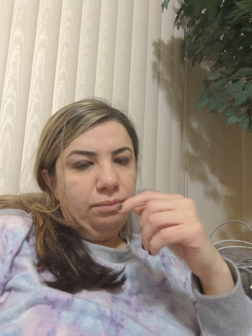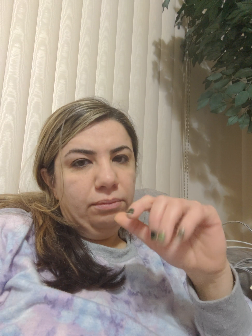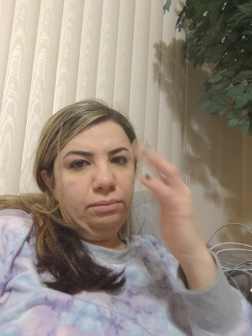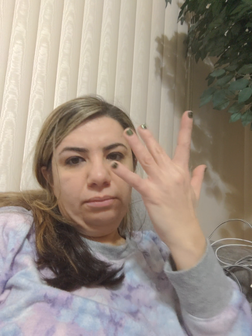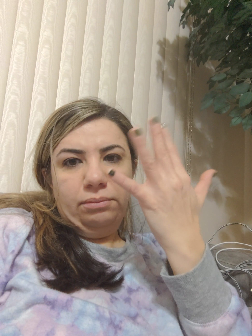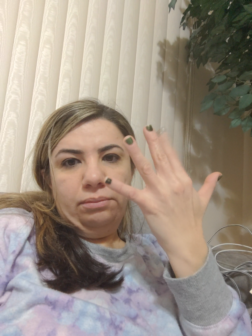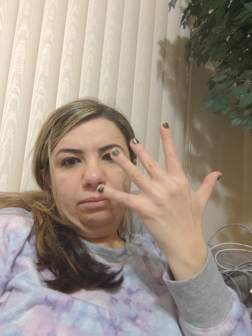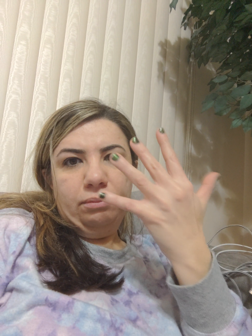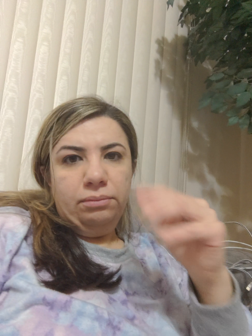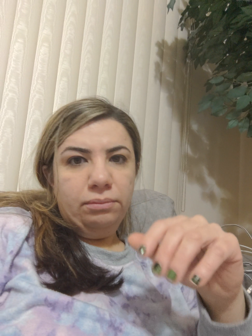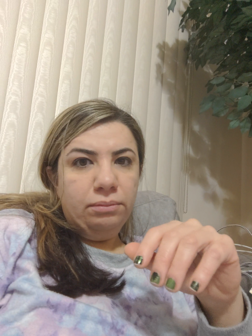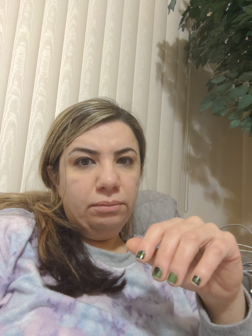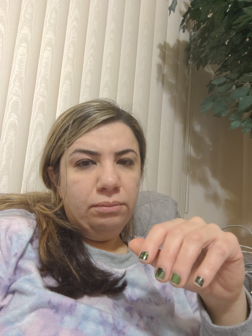finger